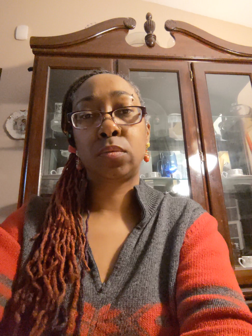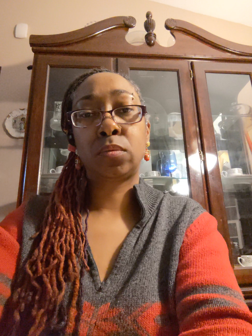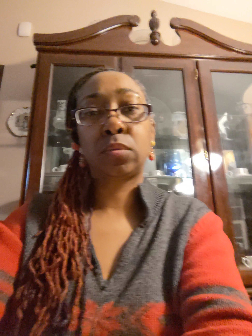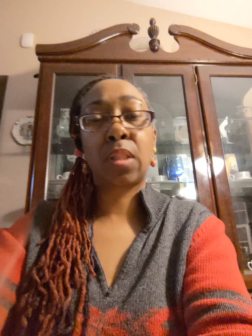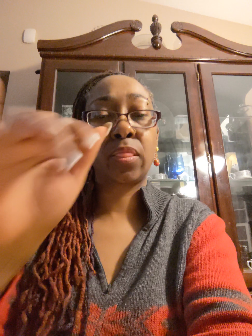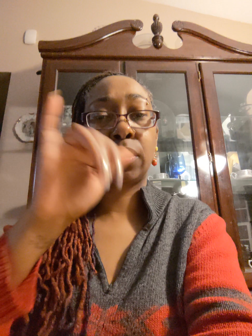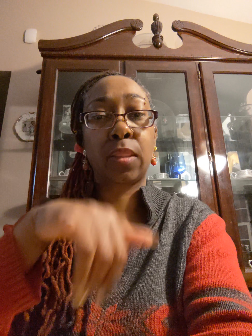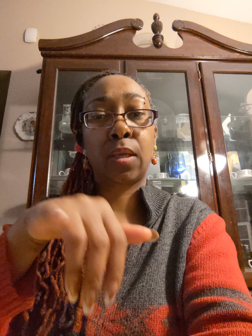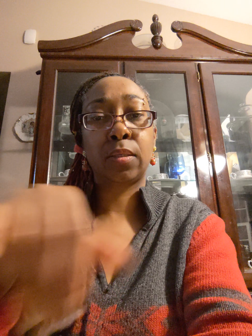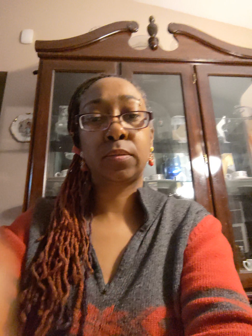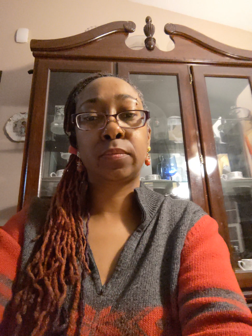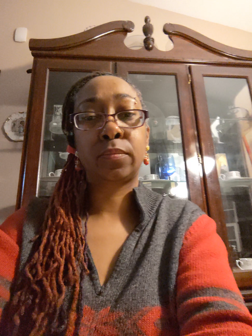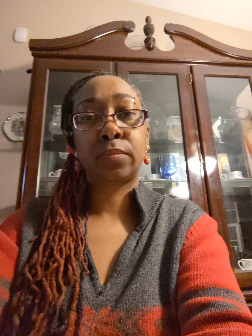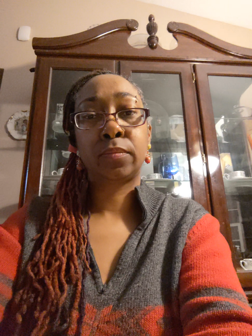that